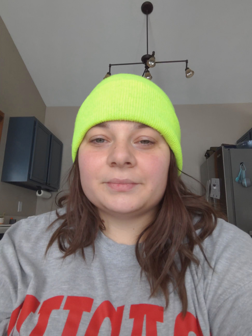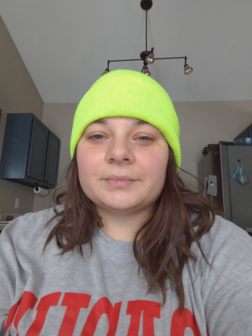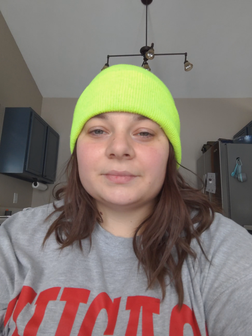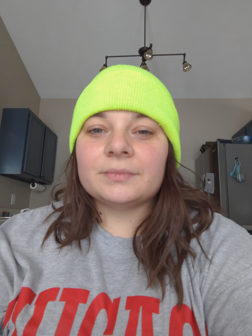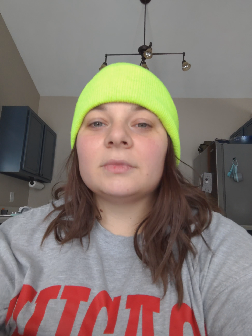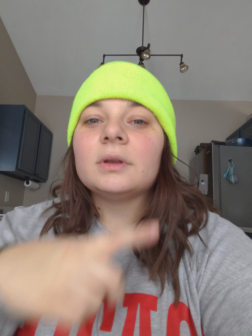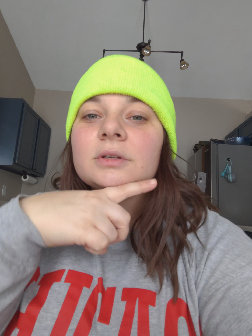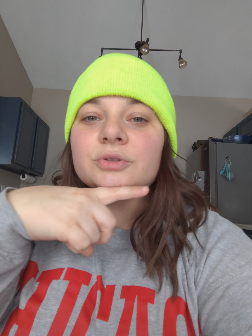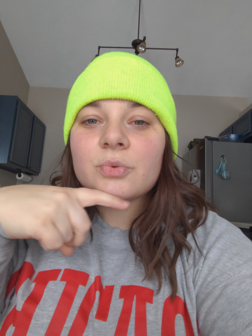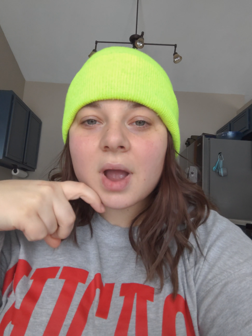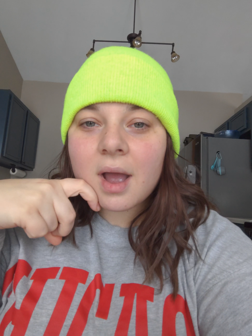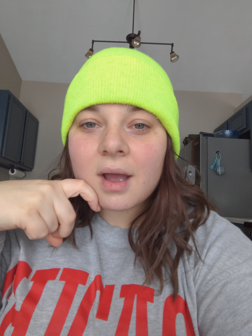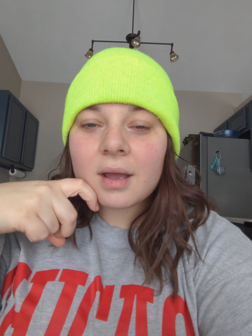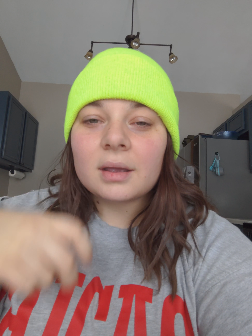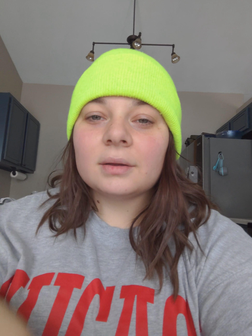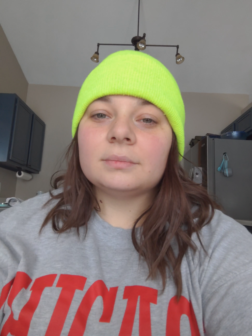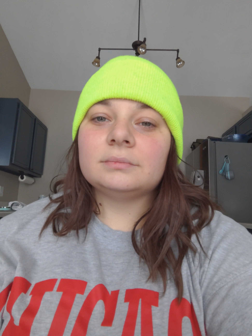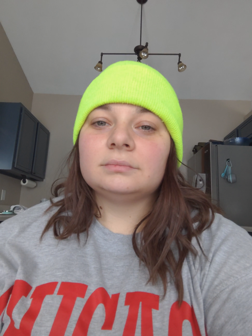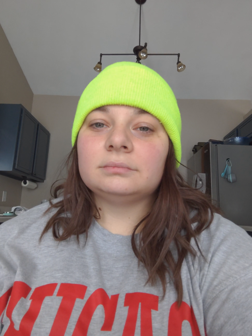dry